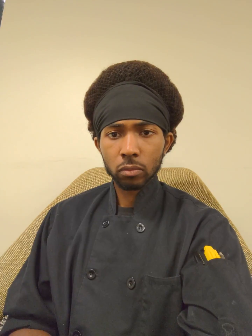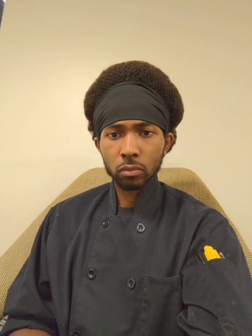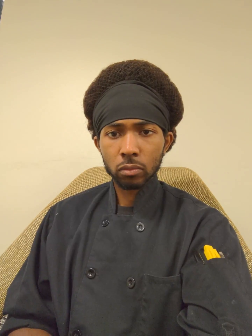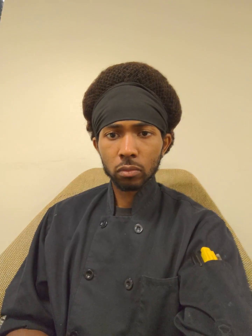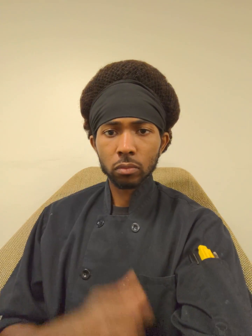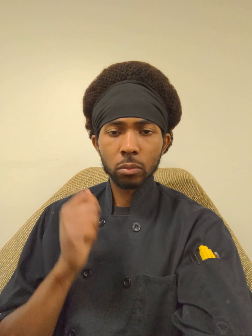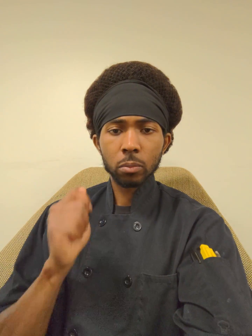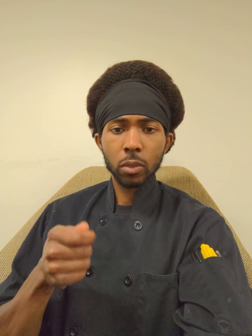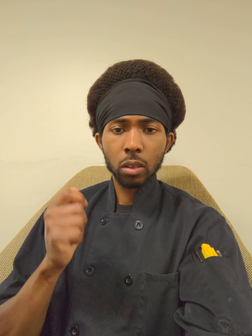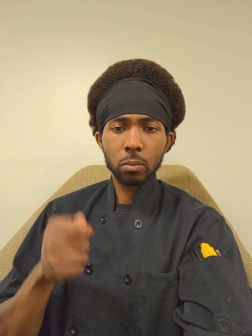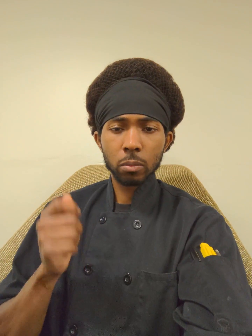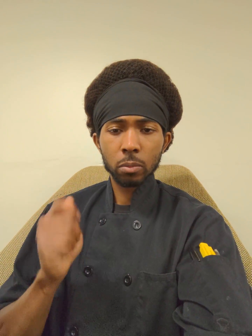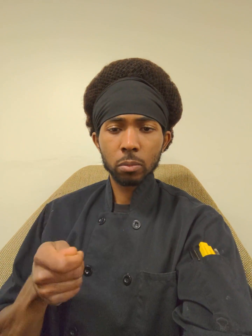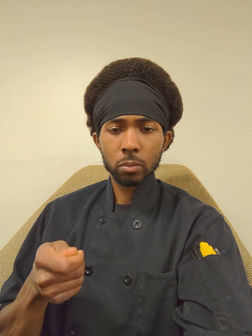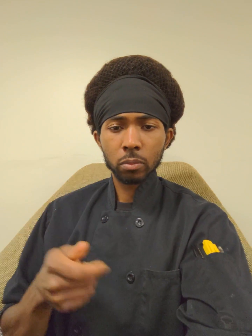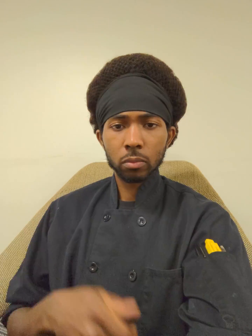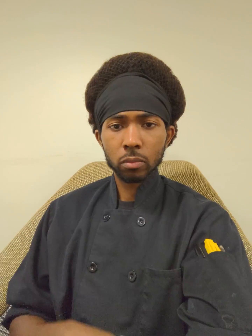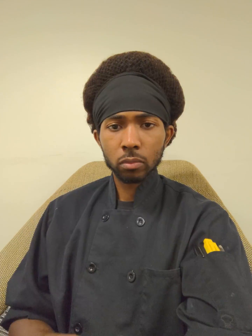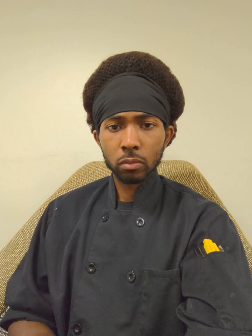cart